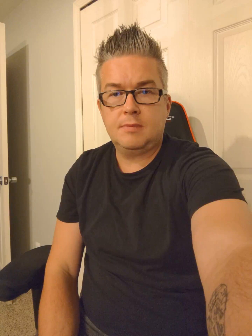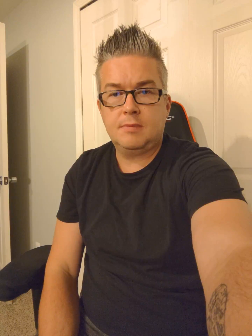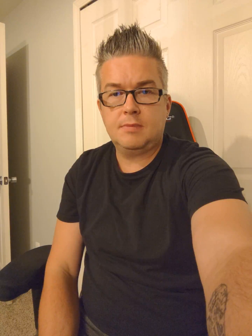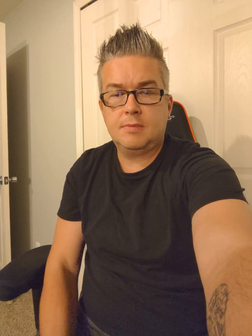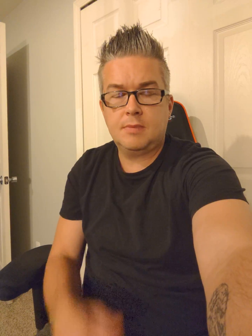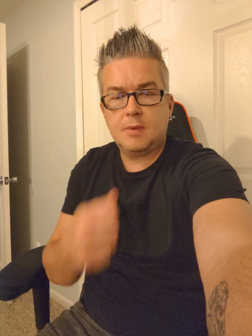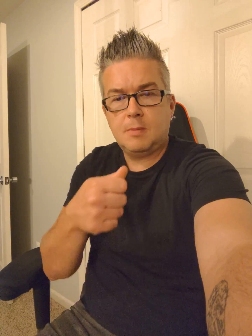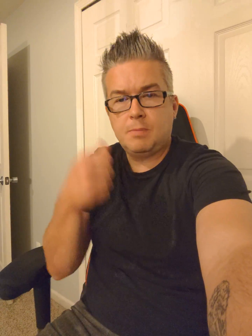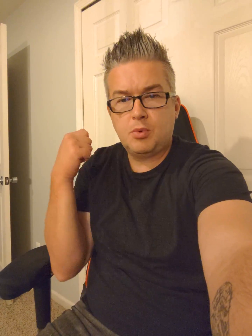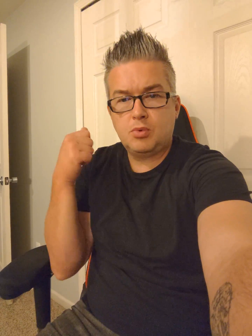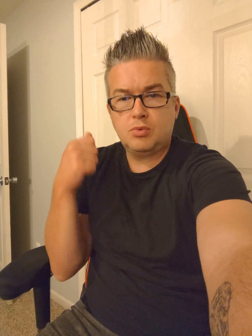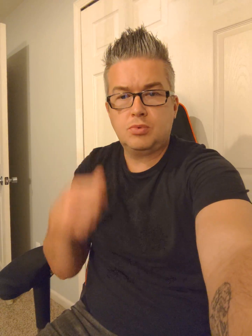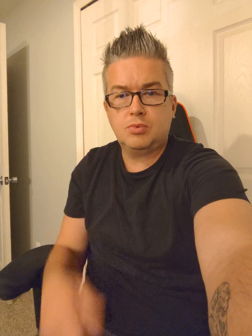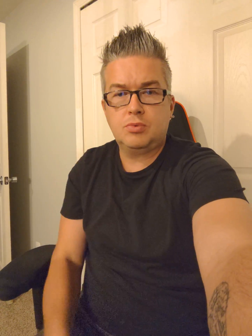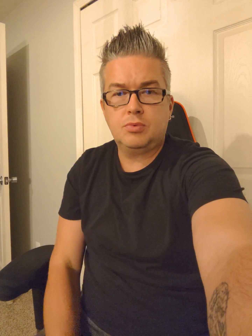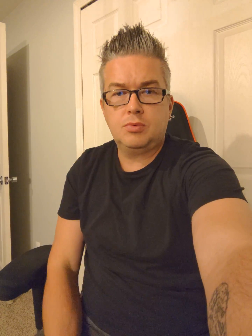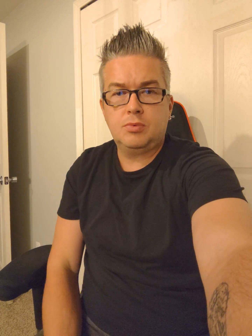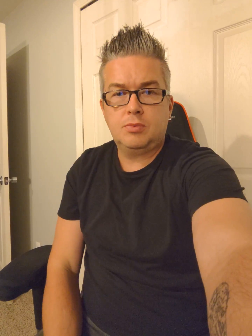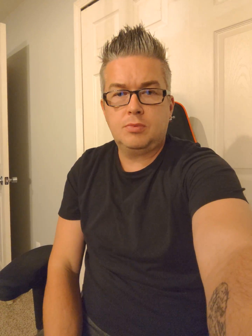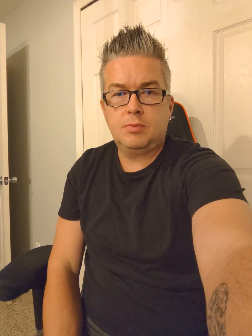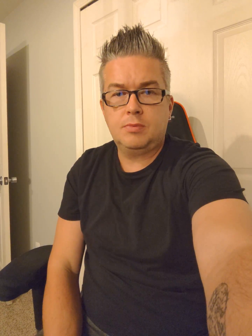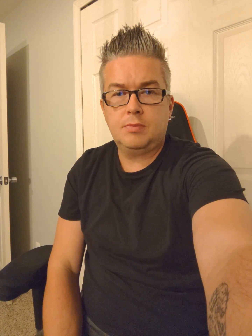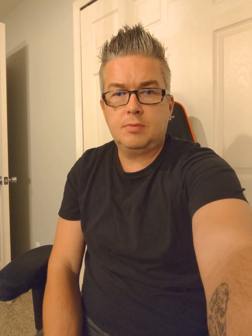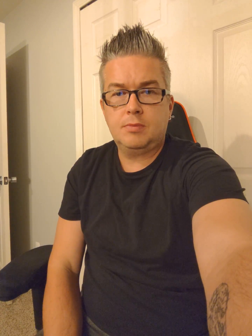pull